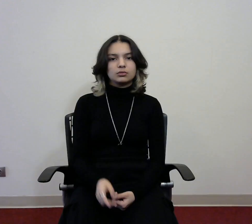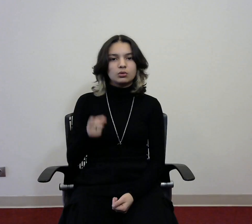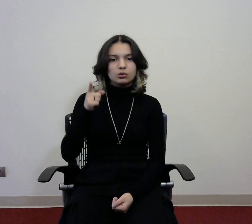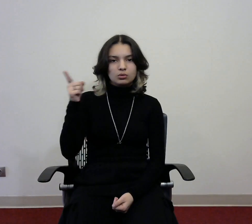onun